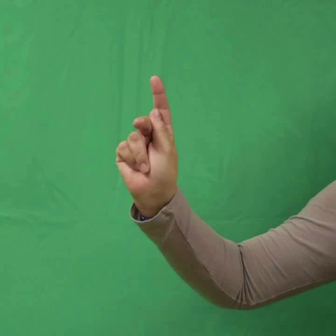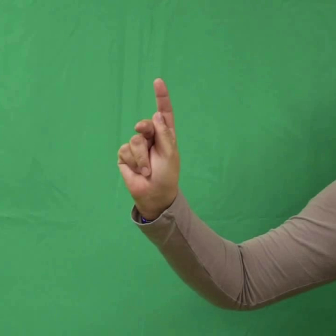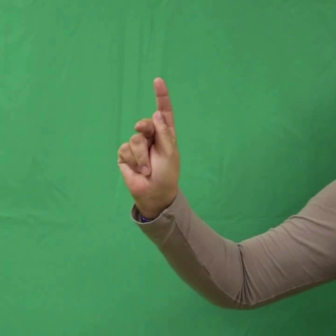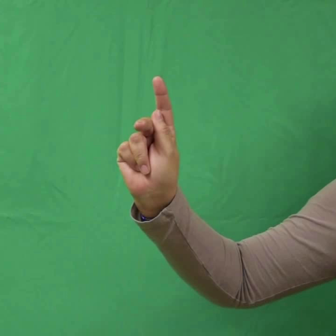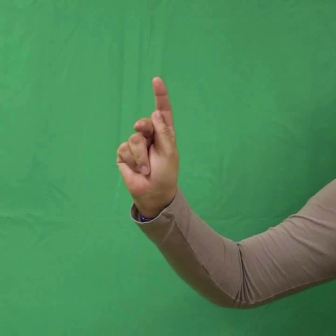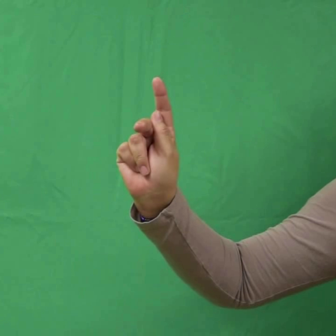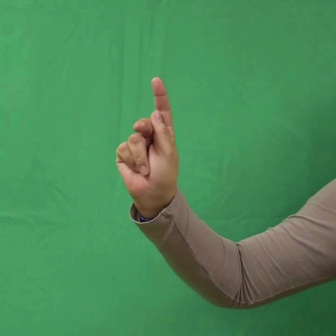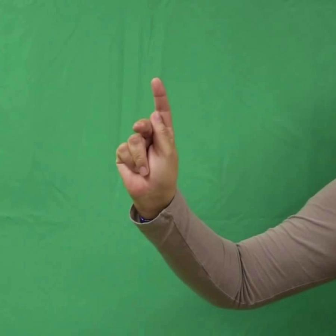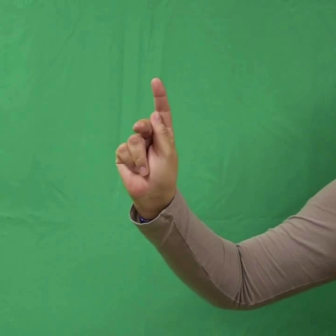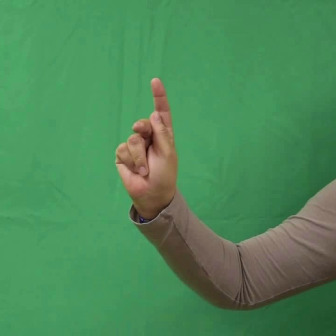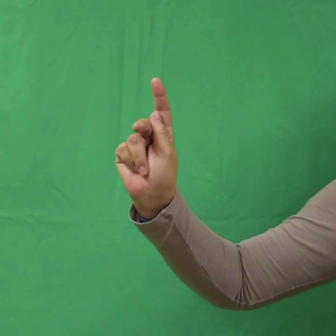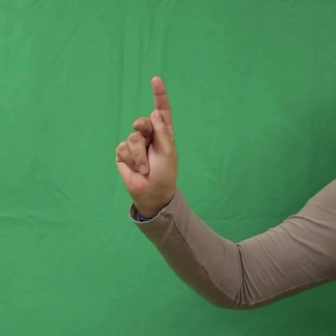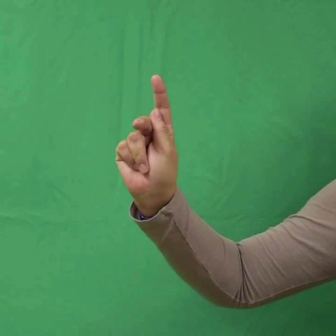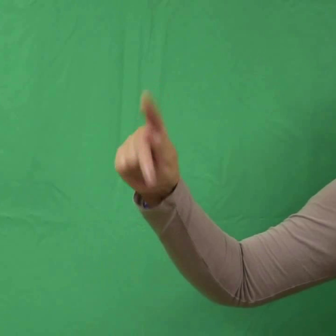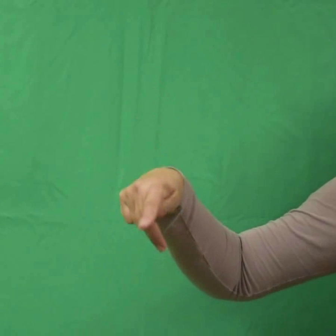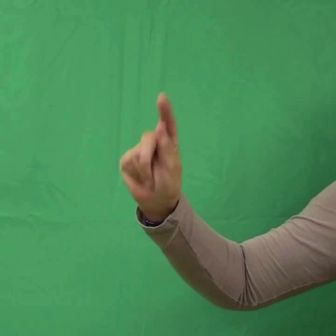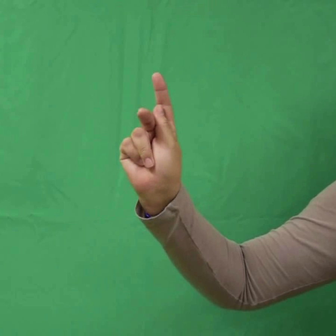K